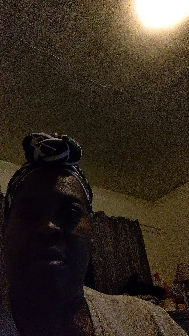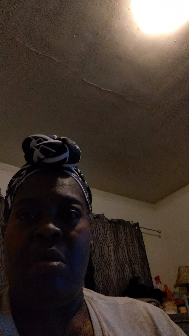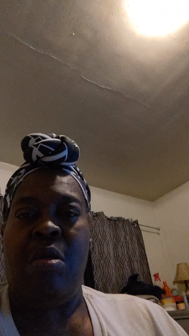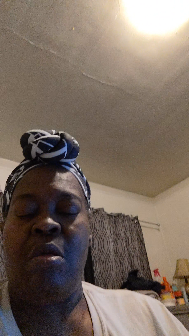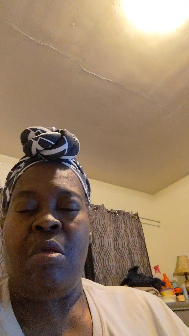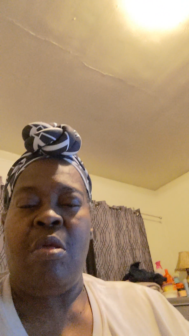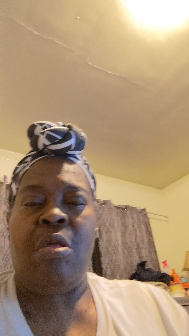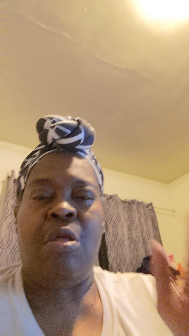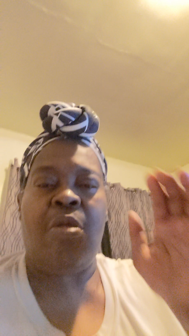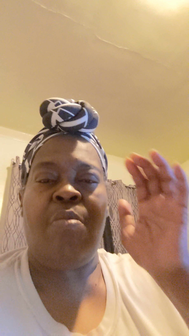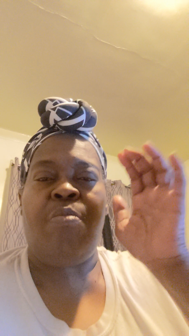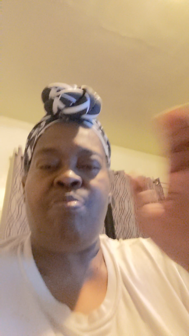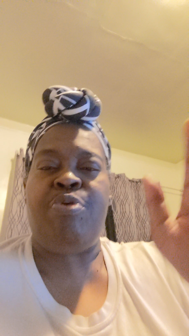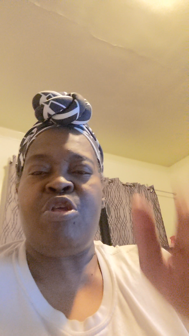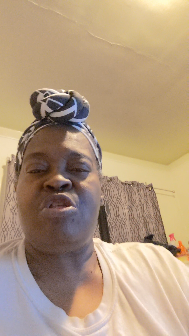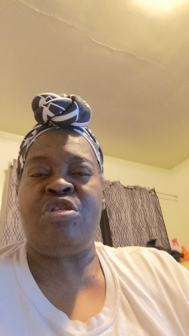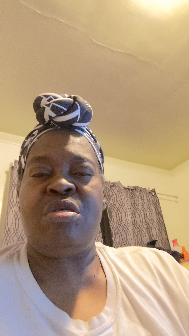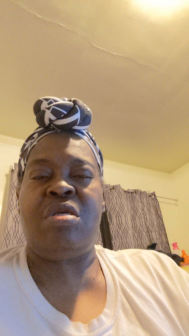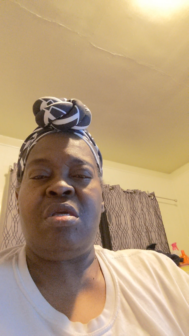push